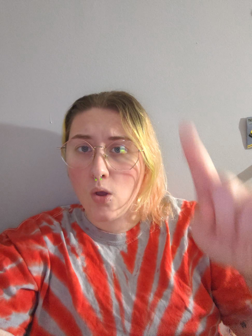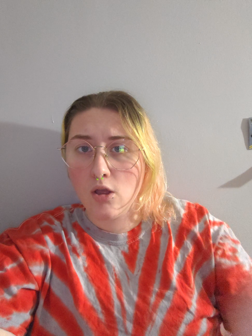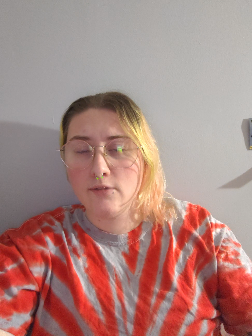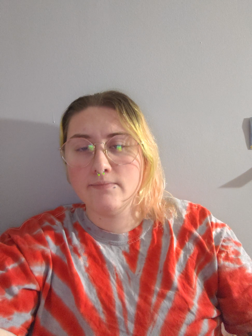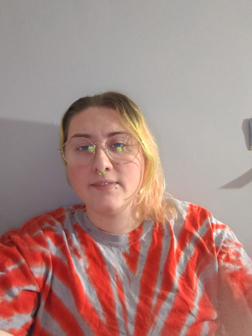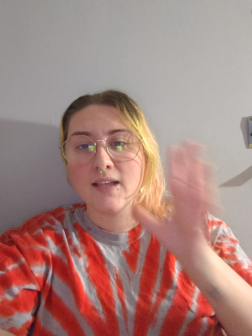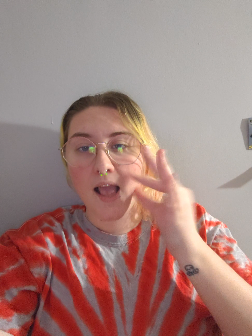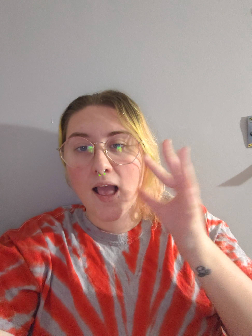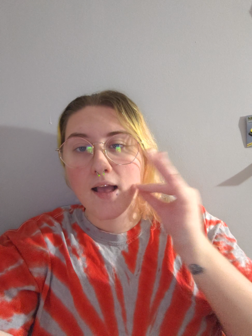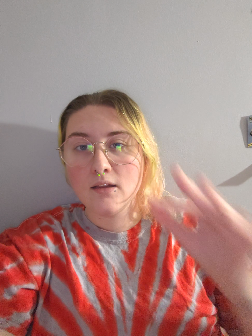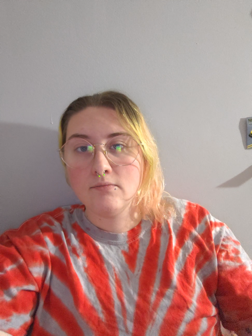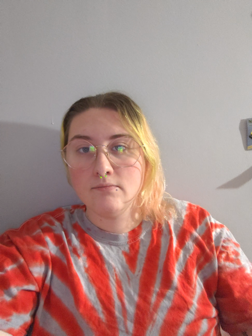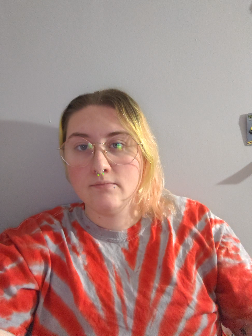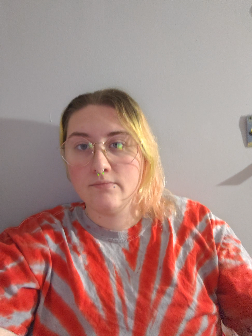cat